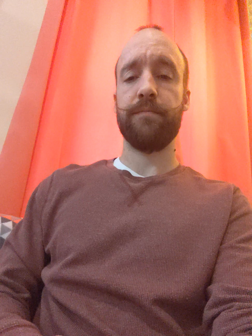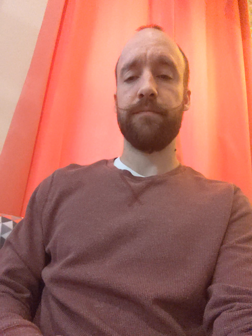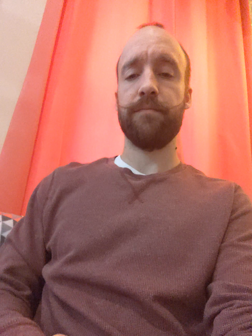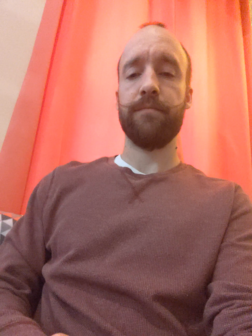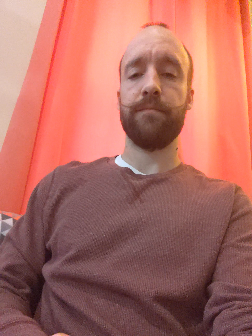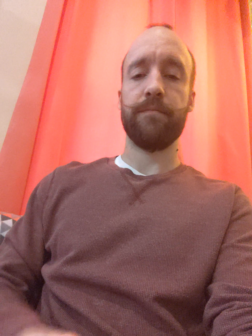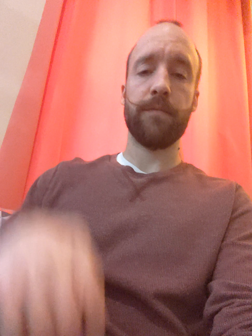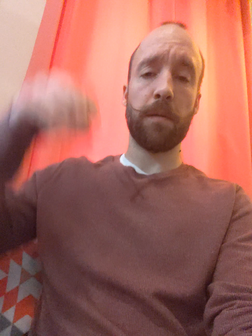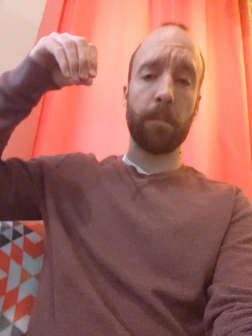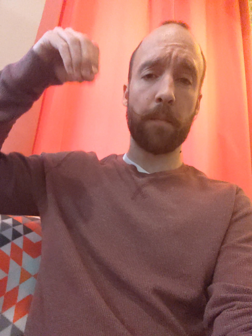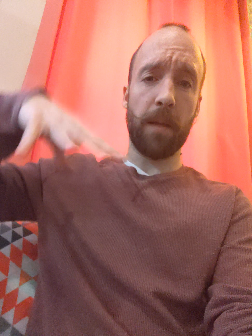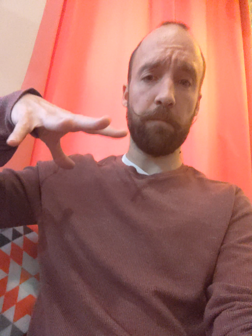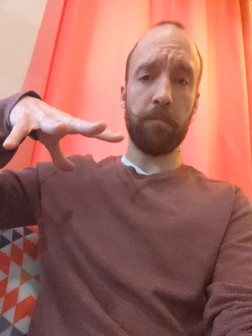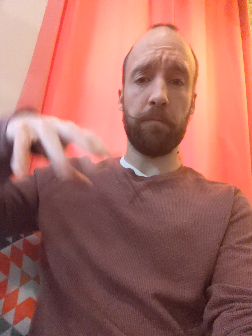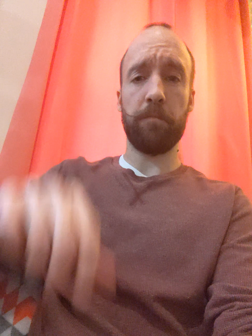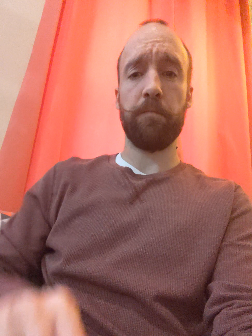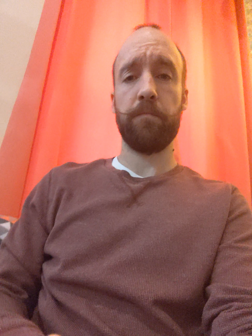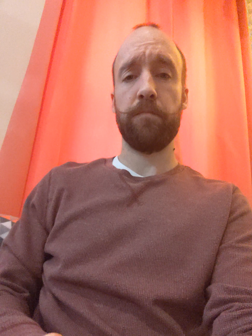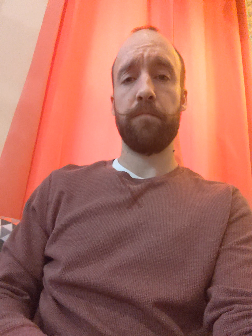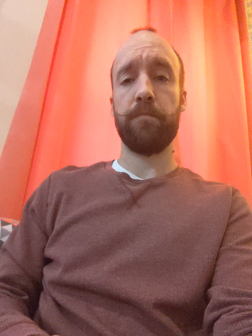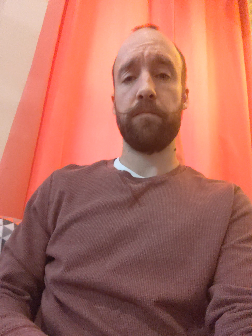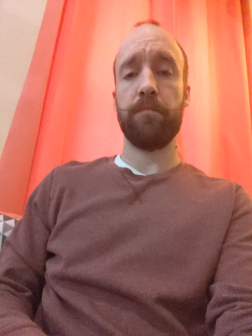drop